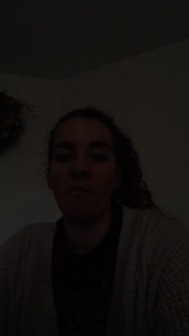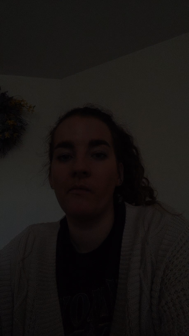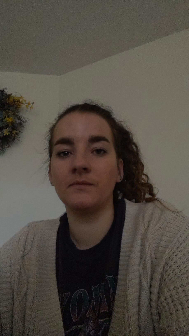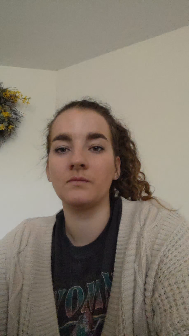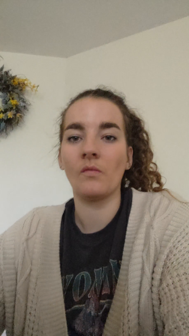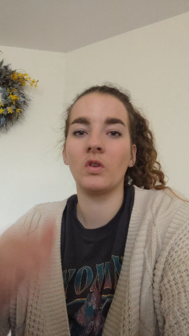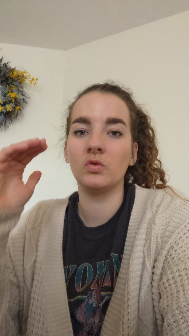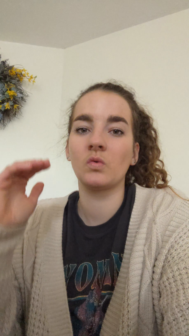short